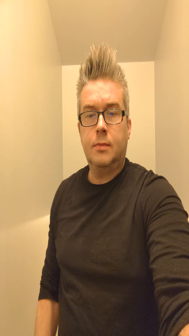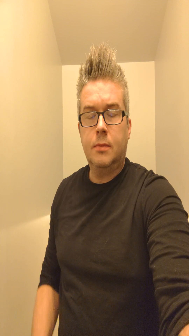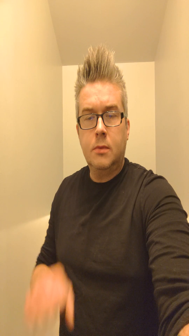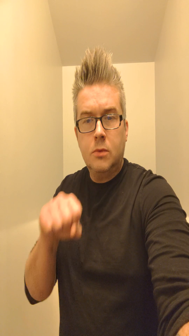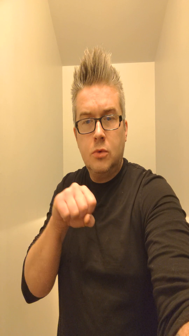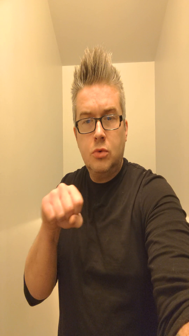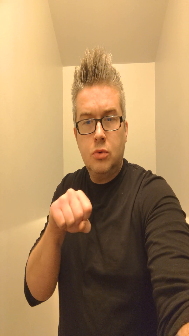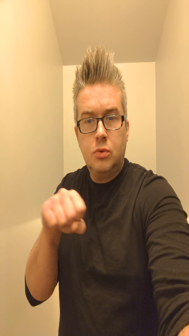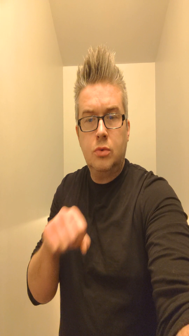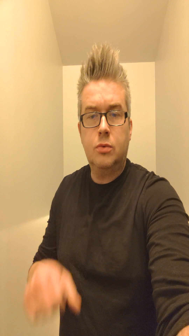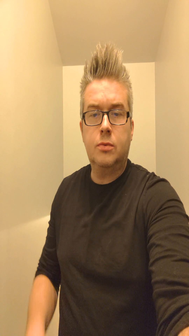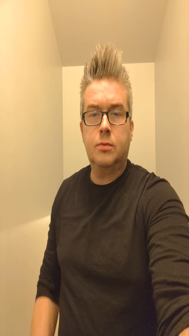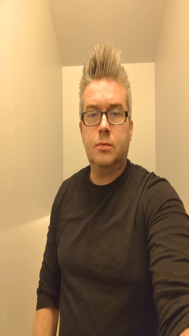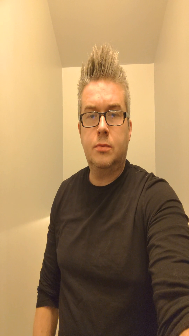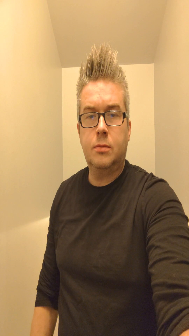shoe